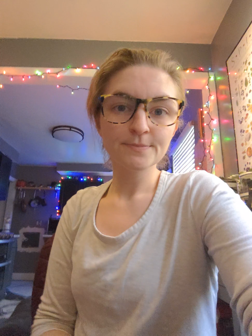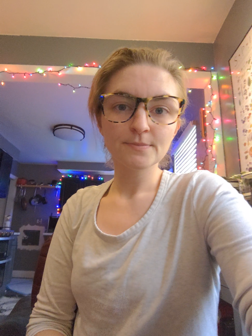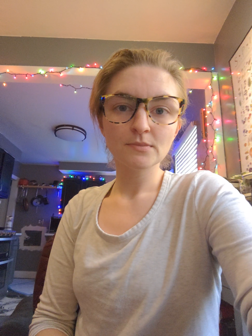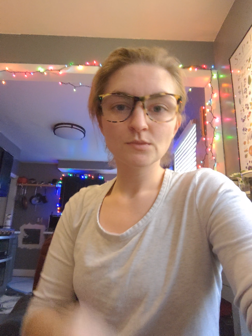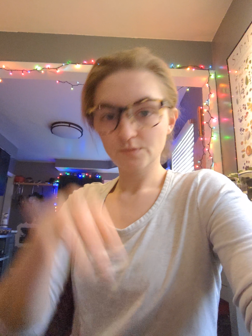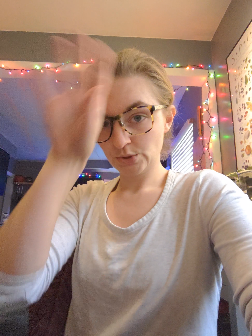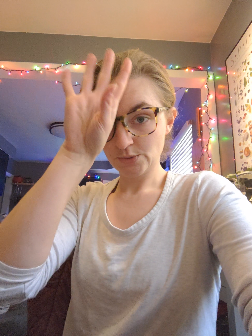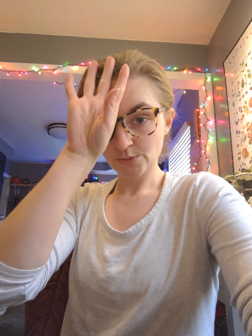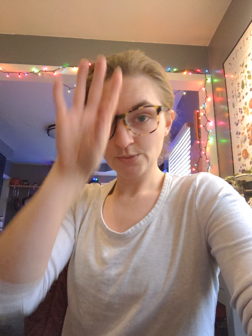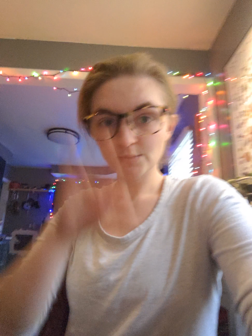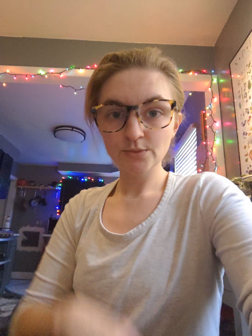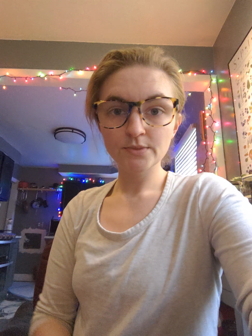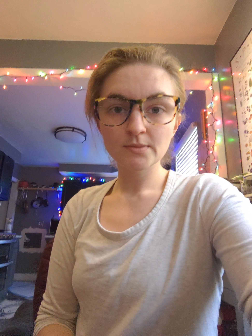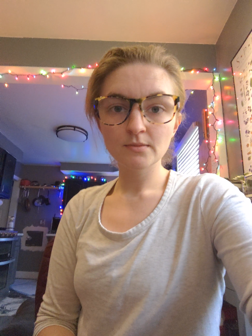fireman